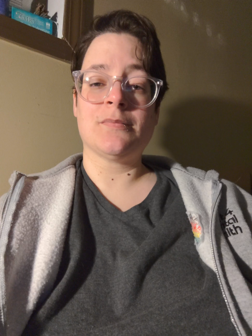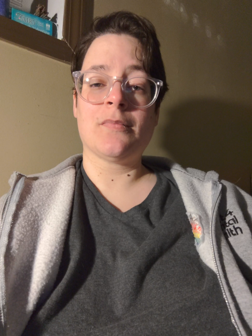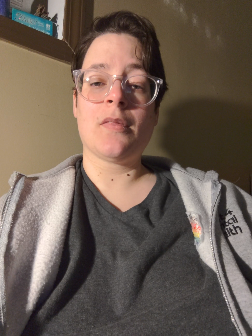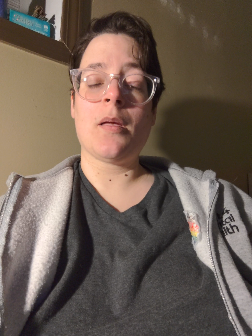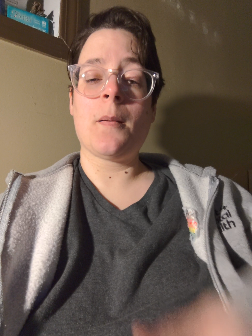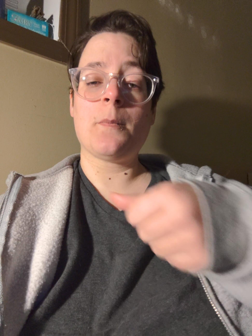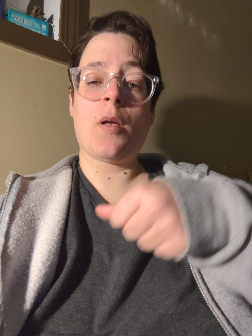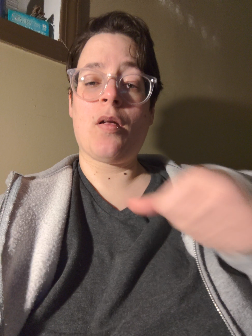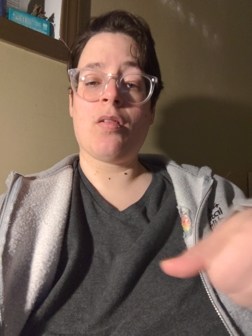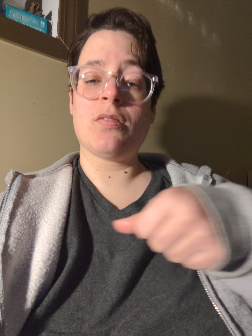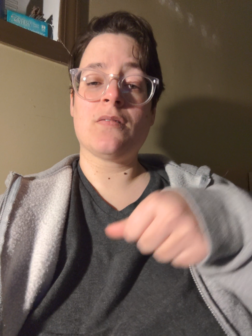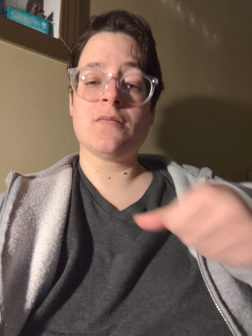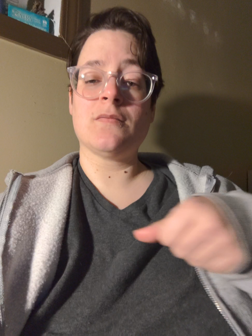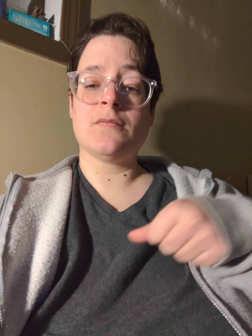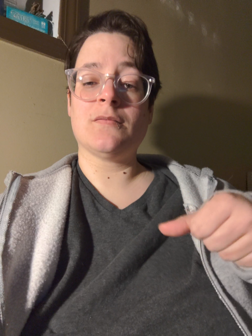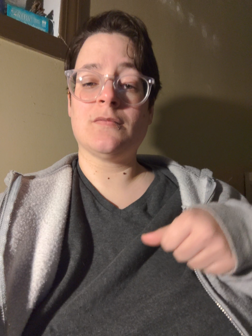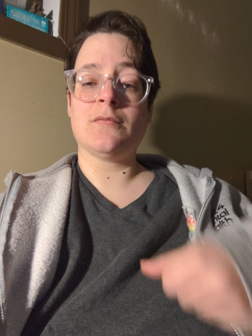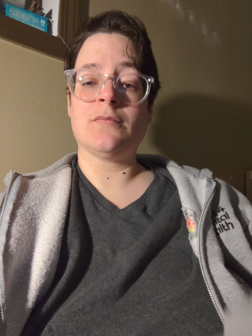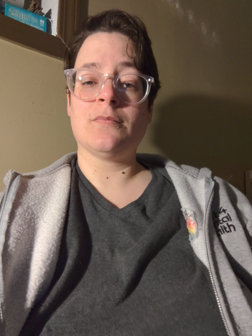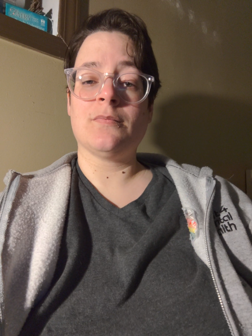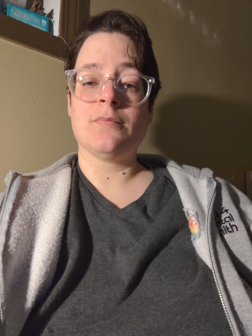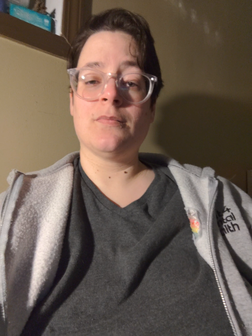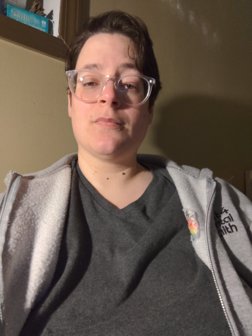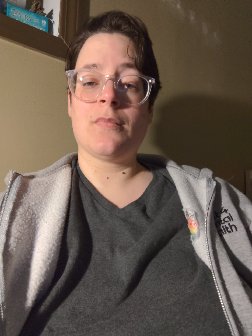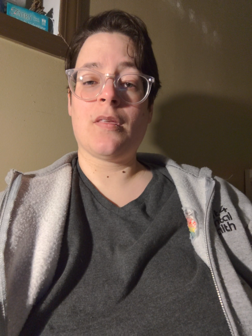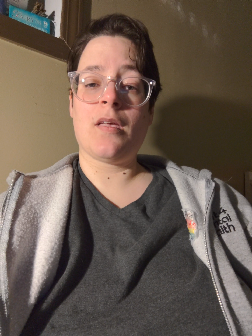puzzle